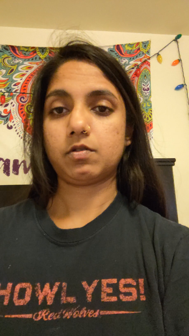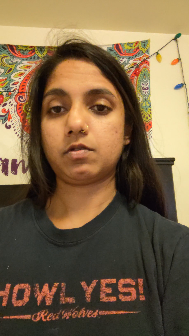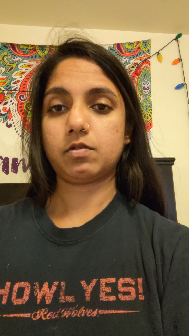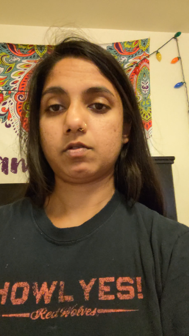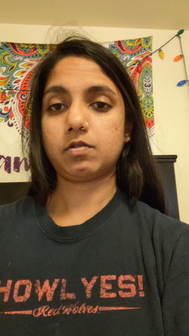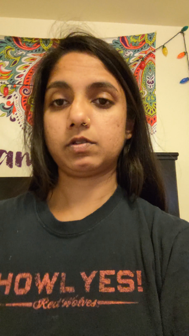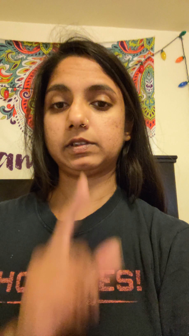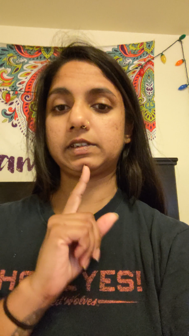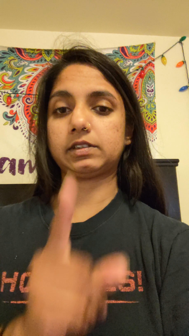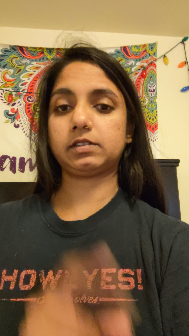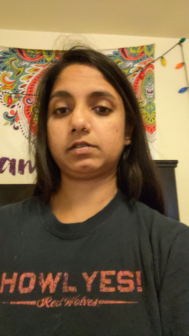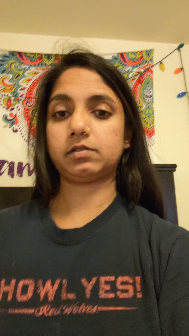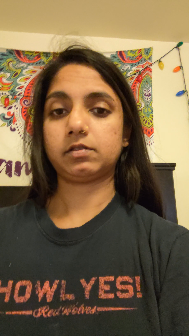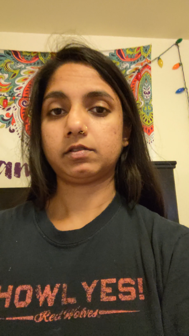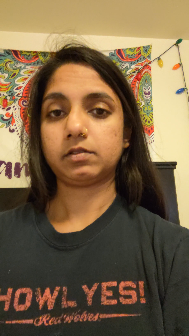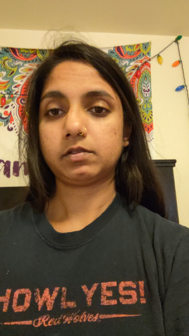is